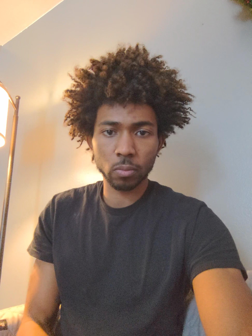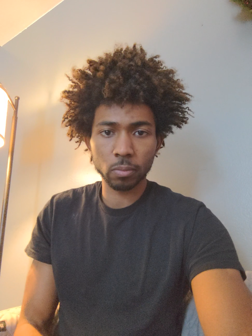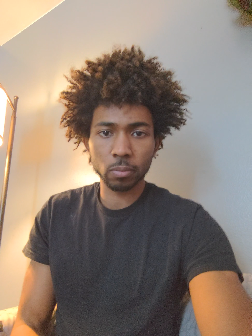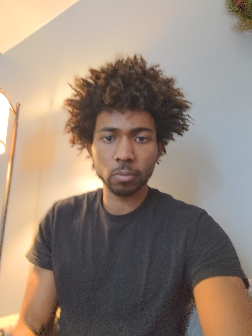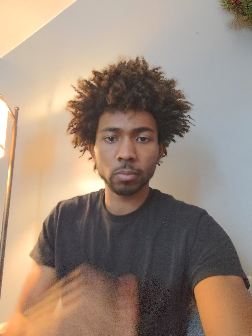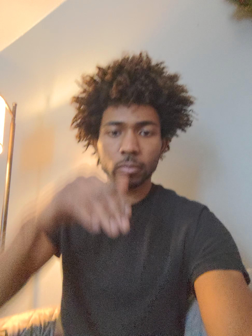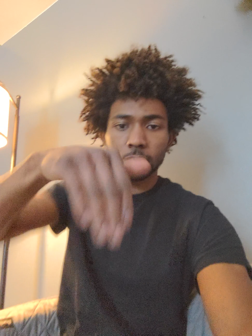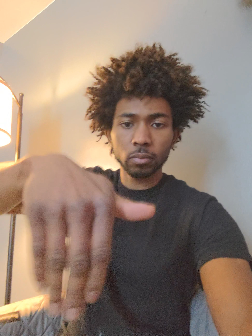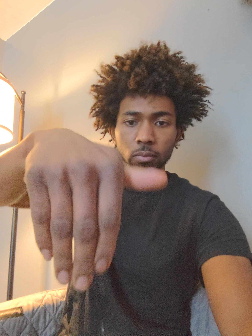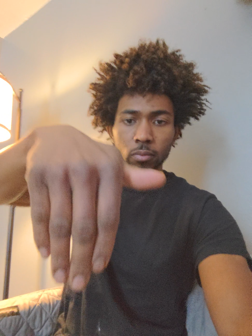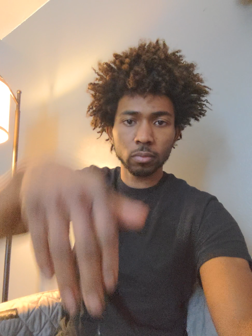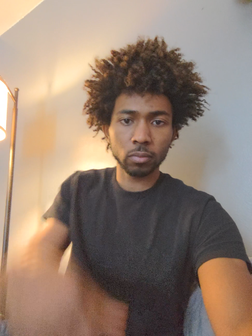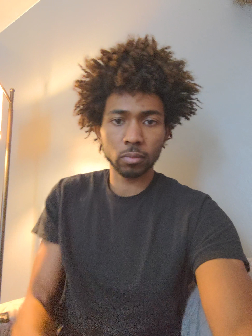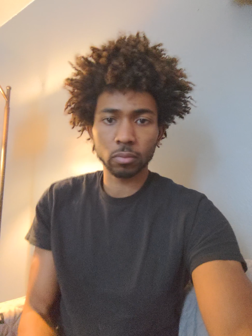night